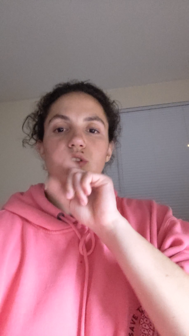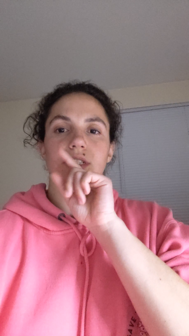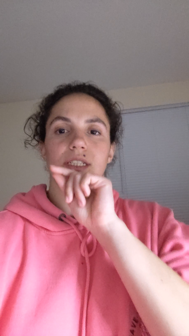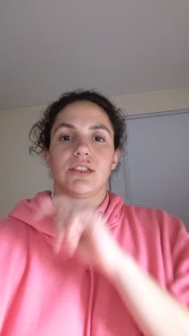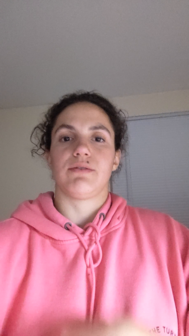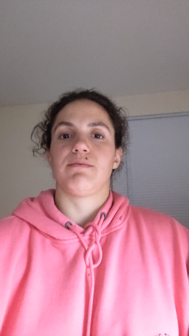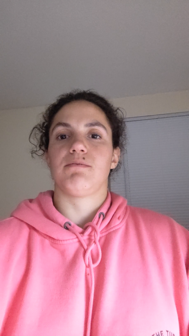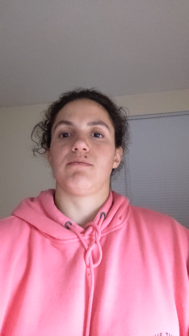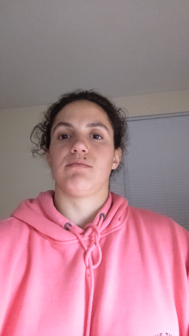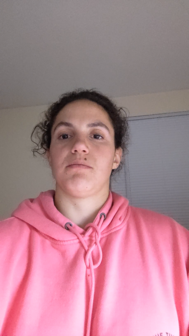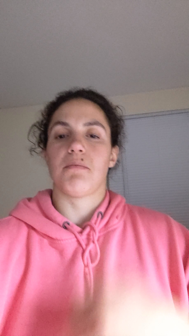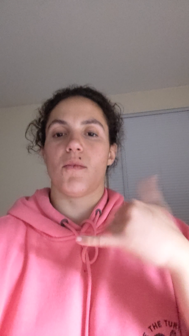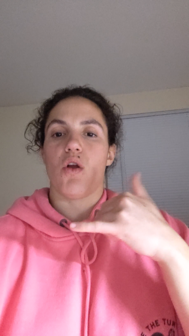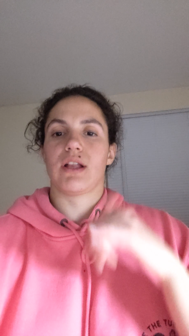party